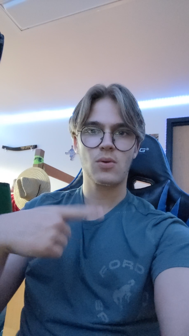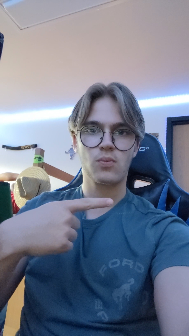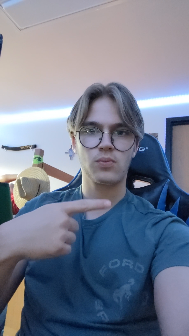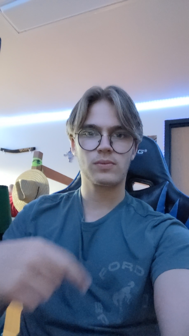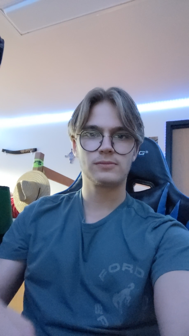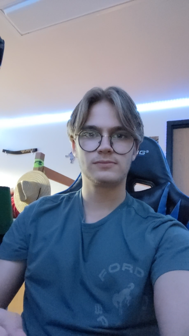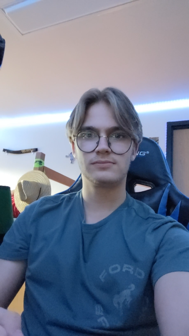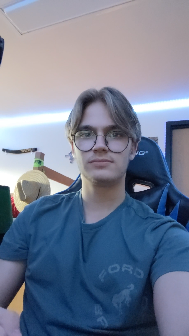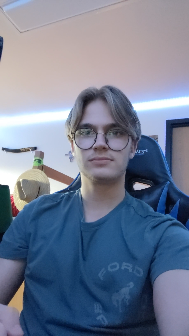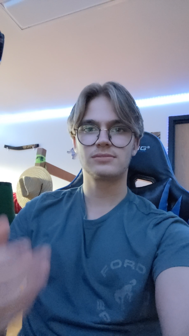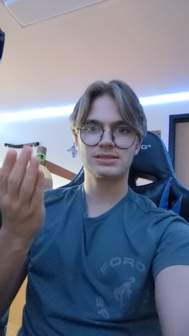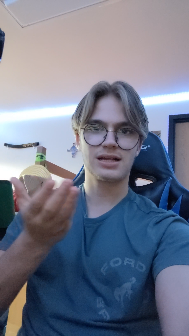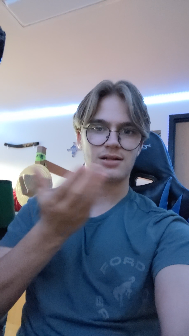carry